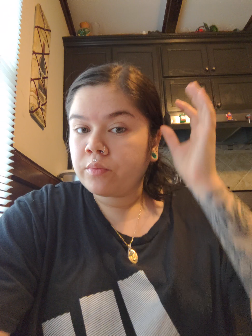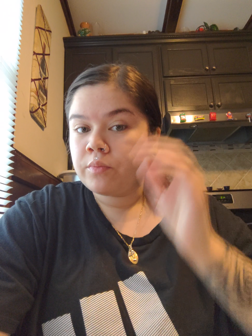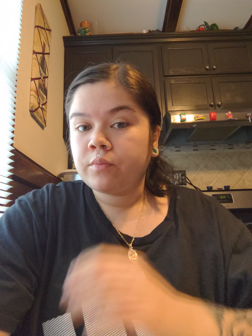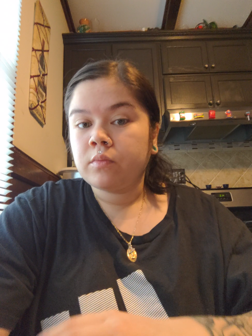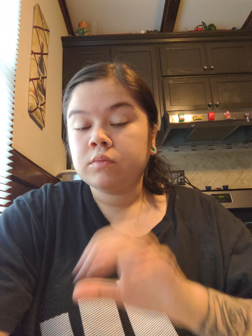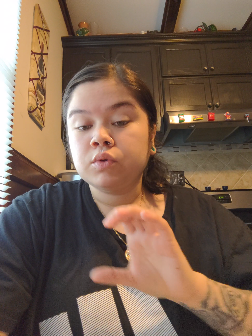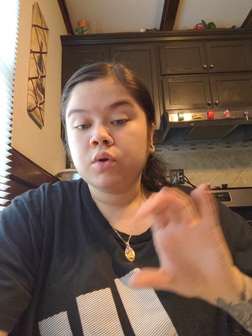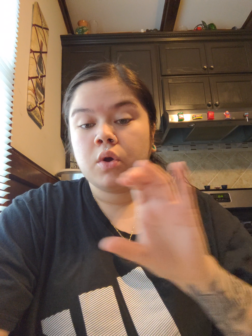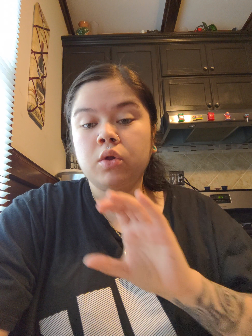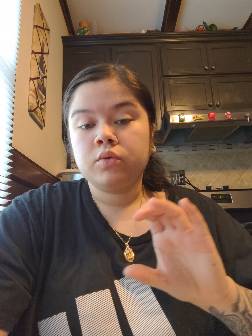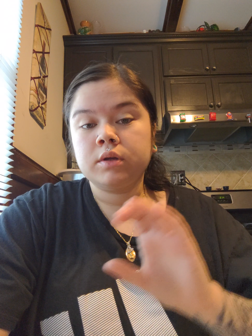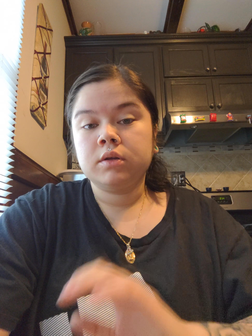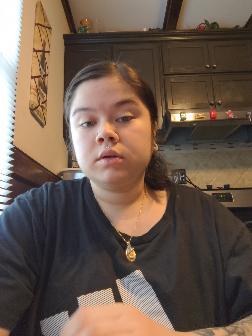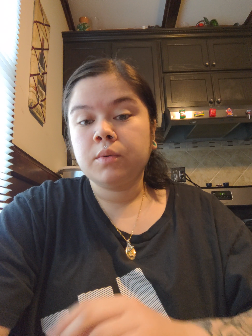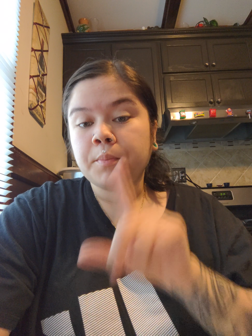chocolate